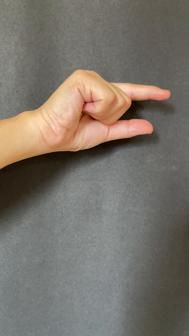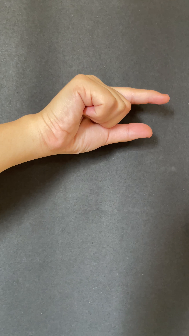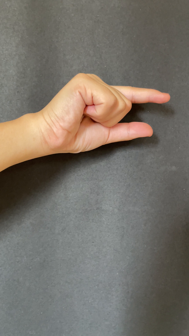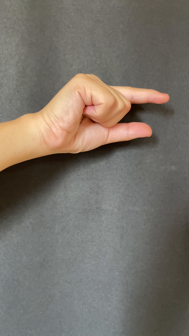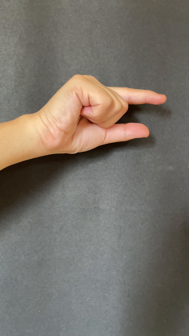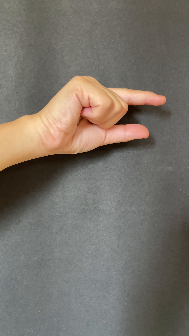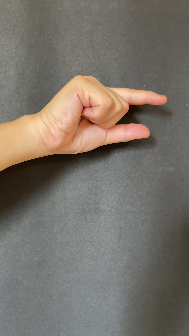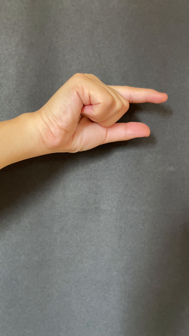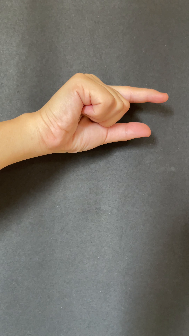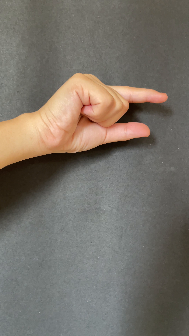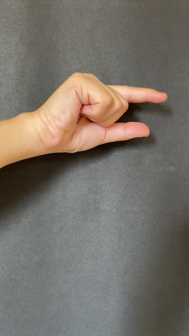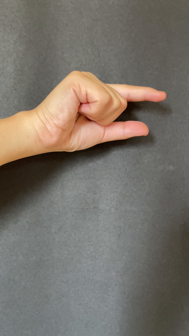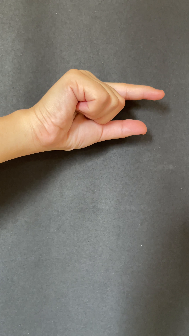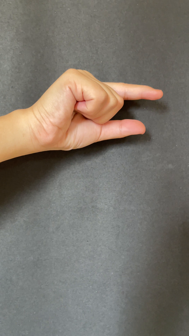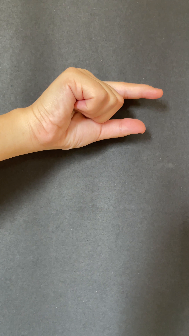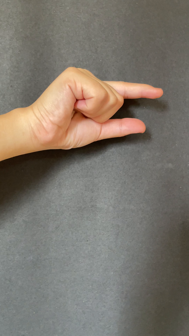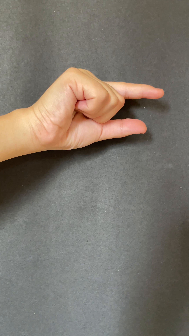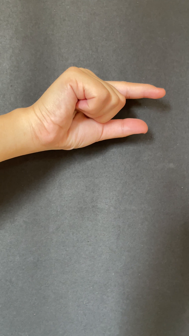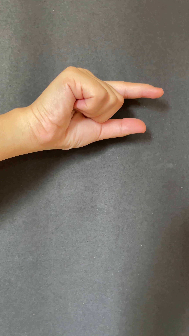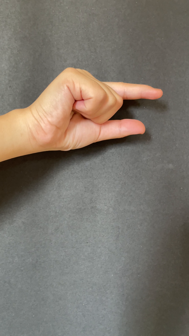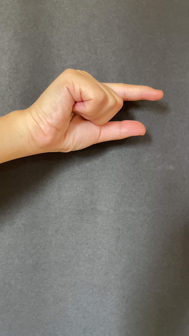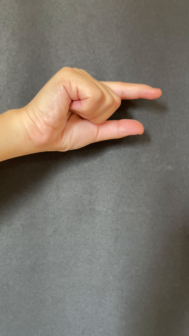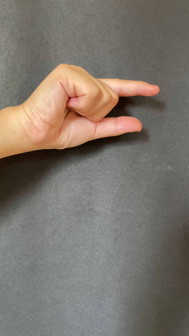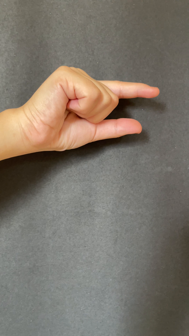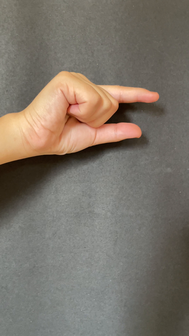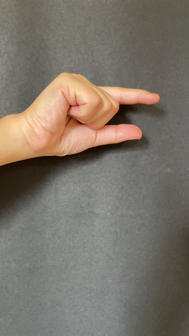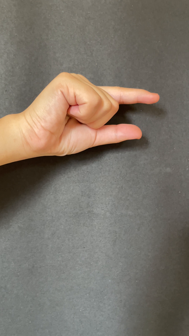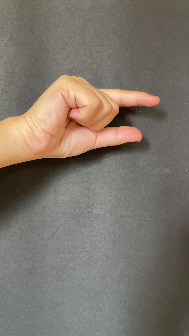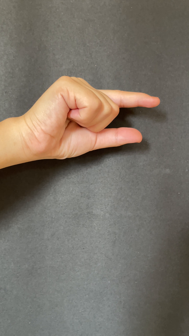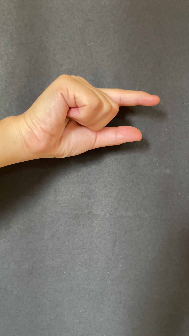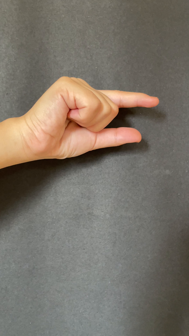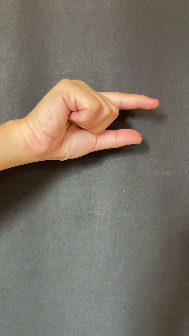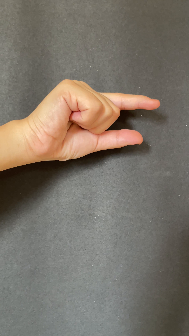ञ